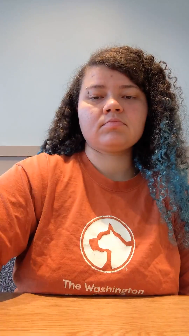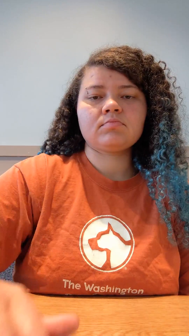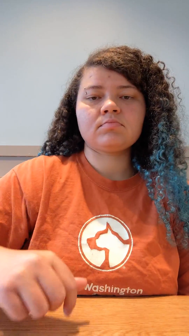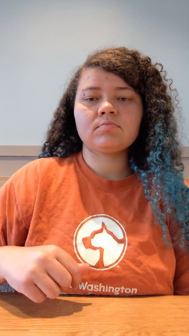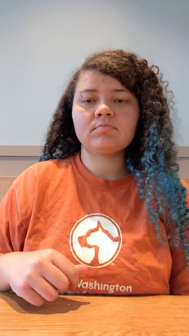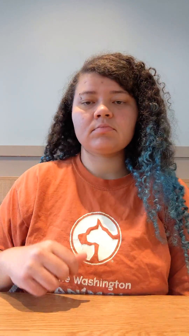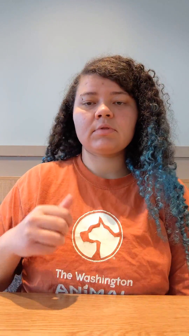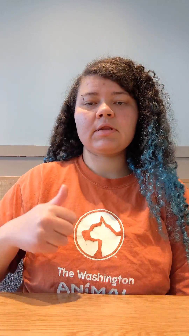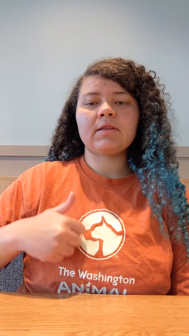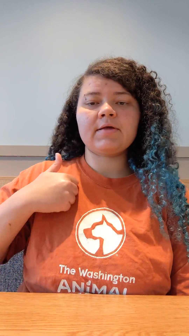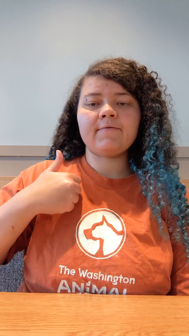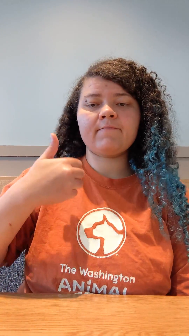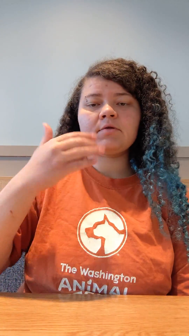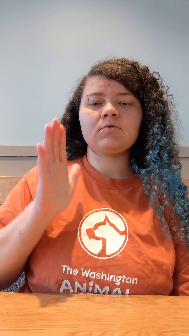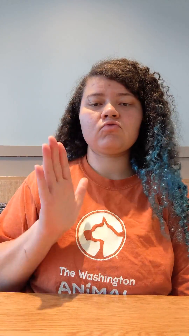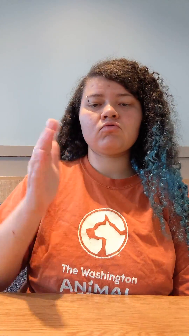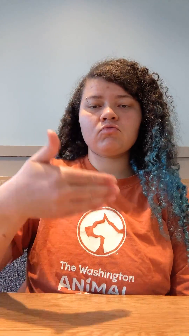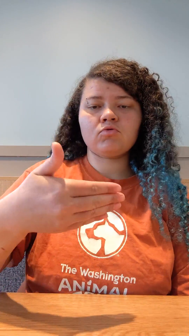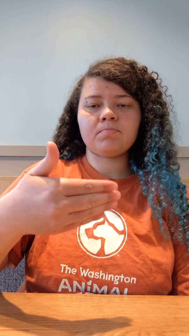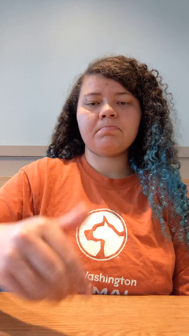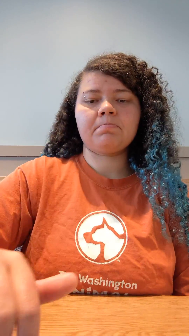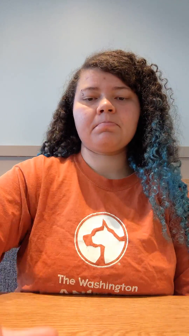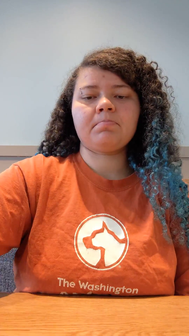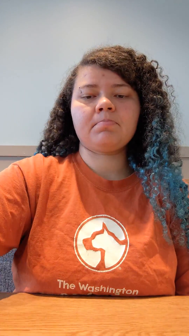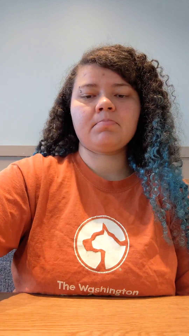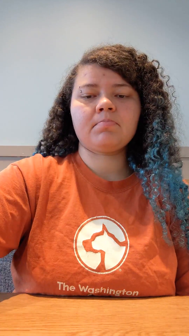living room